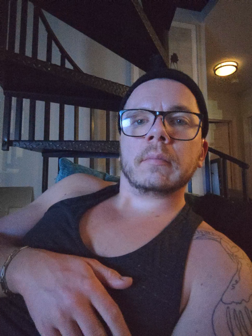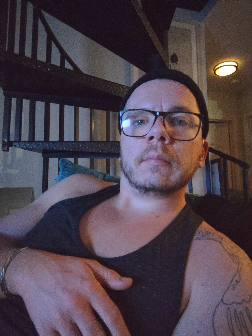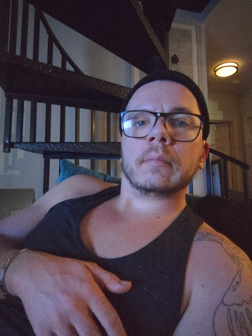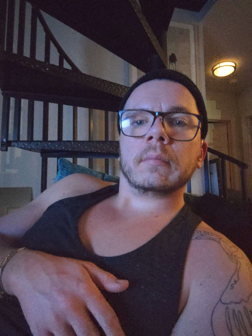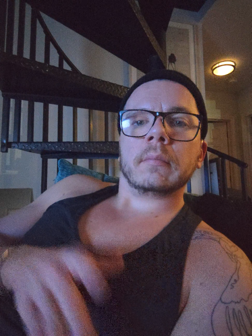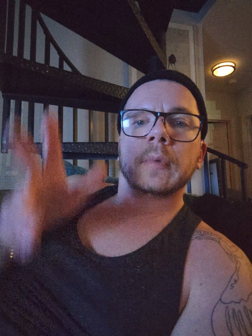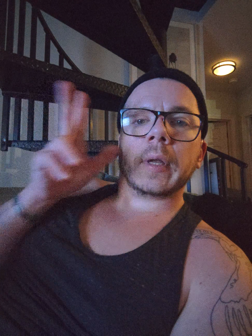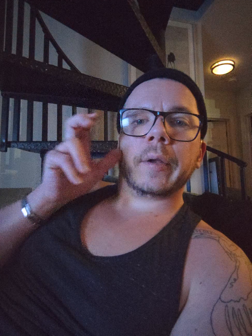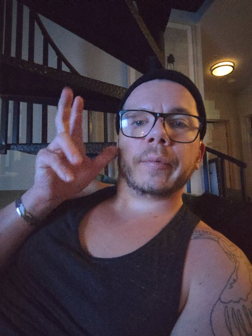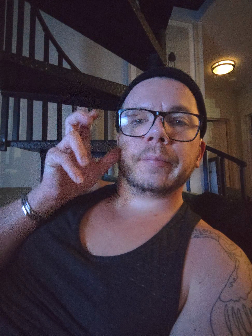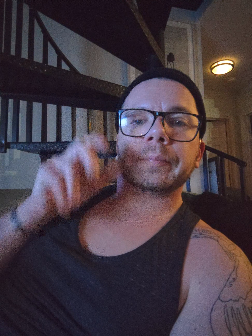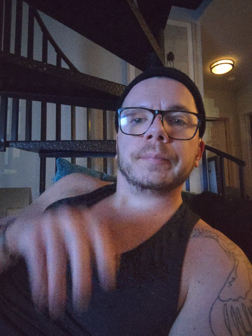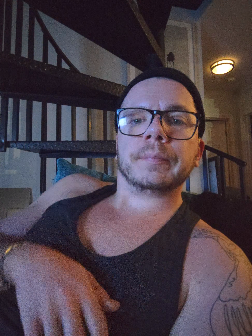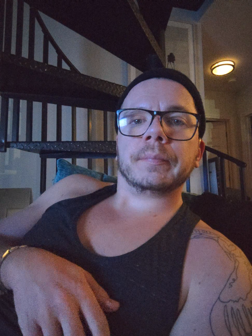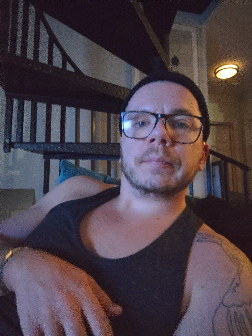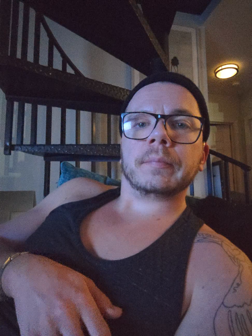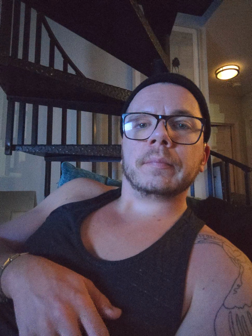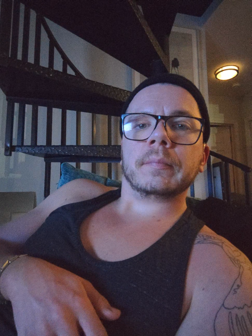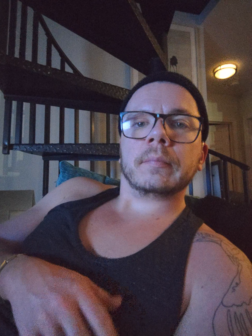hear